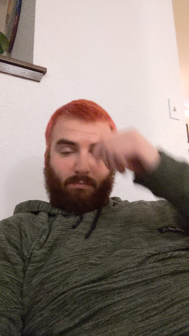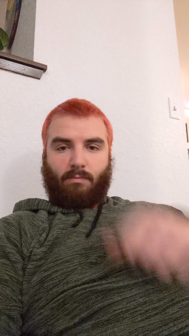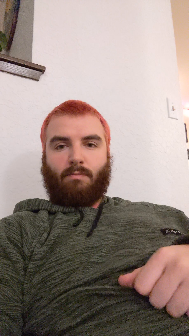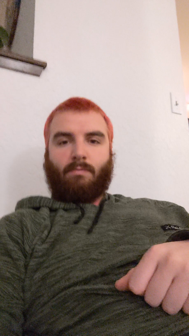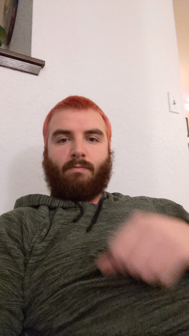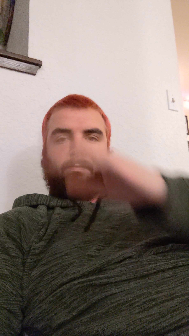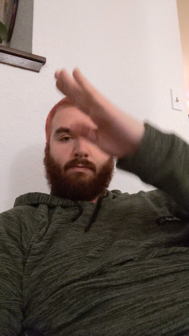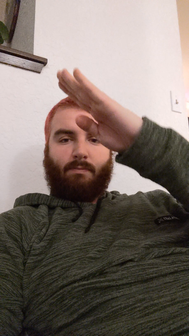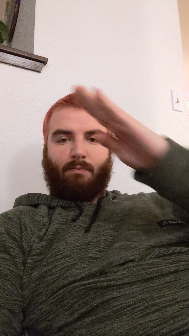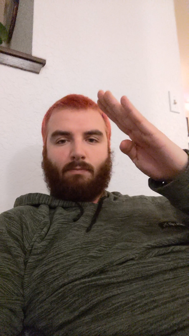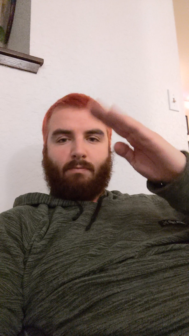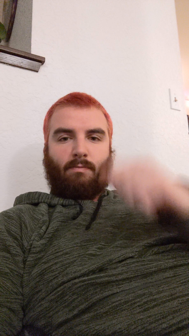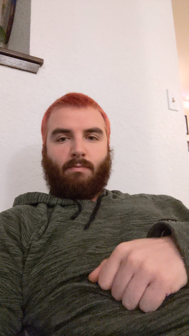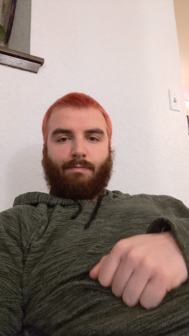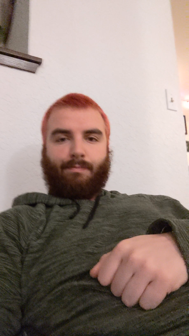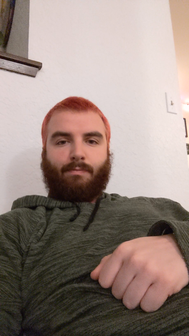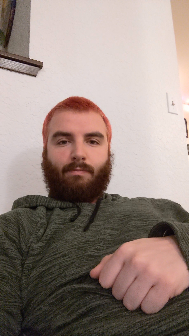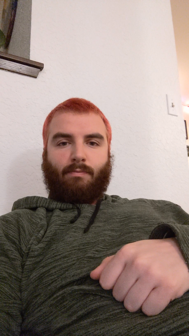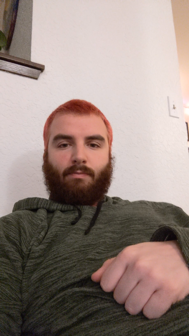roof